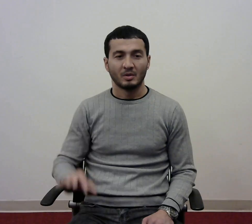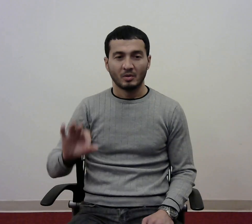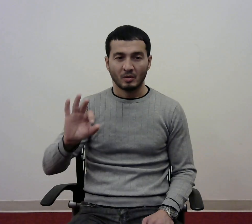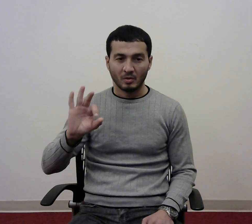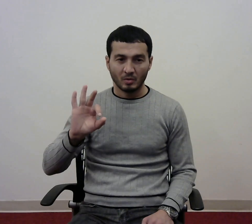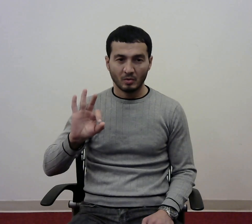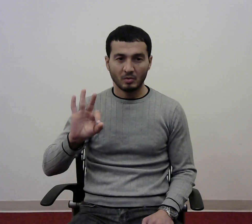O